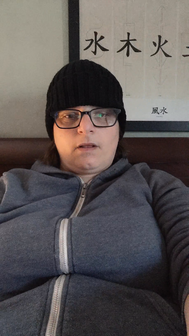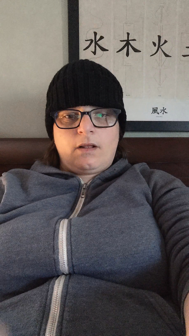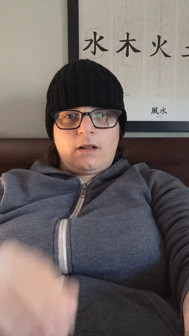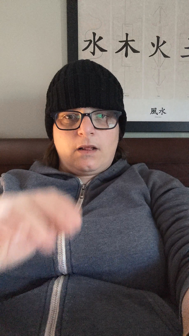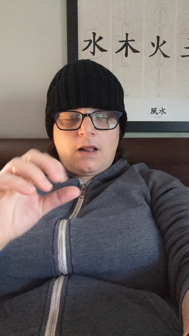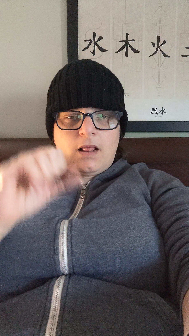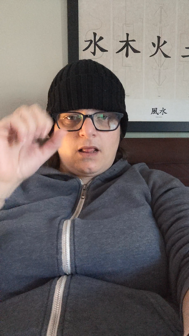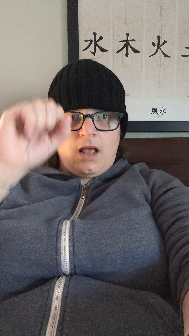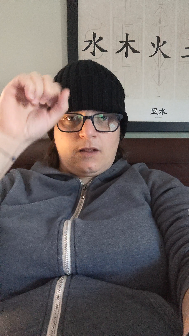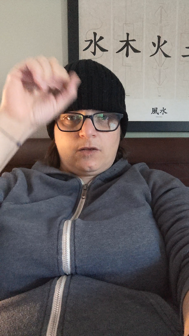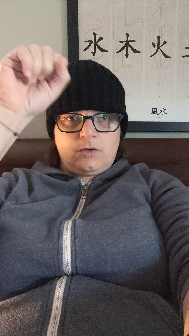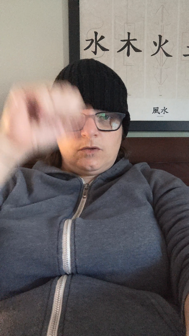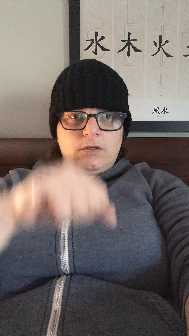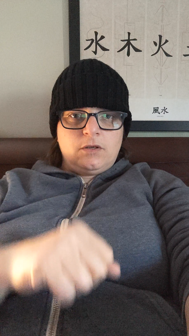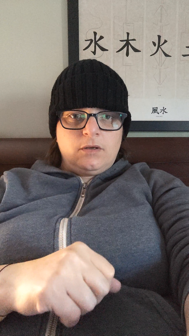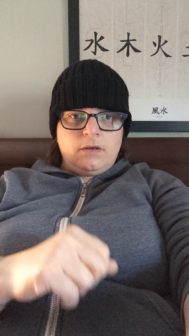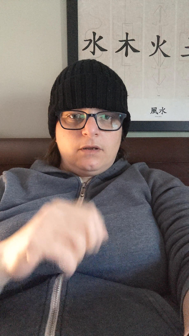ladder